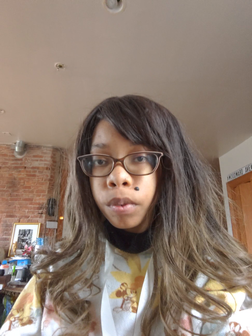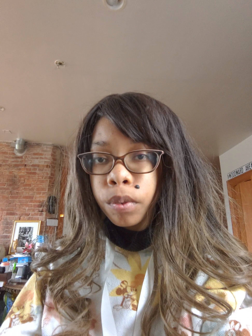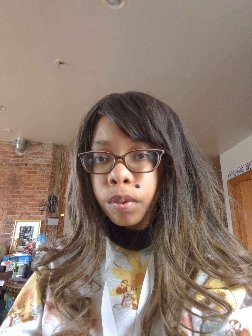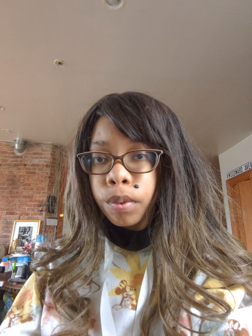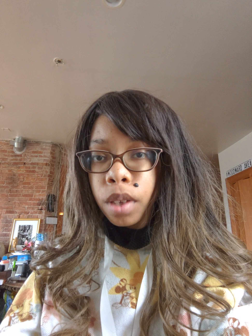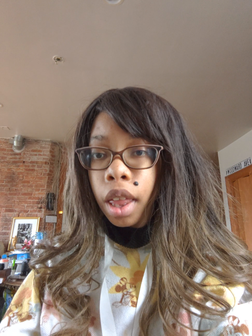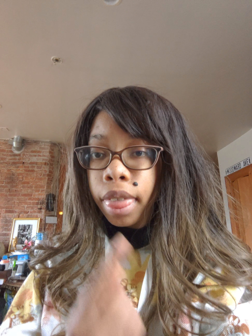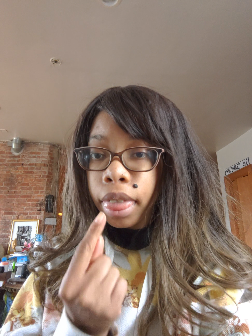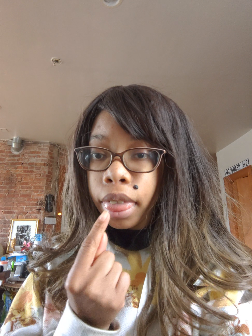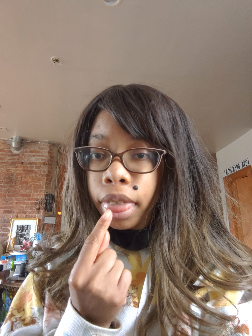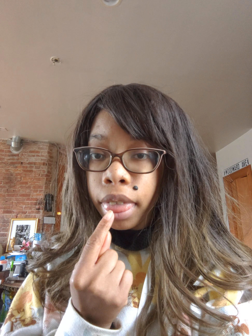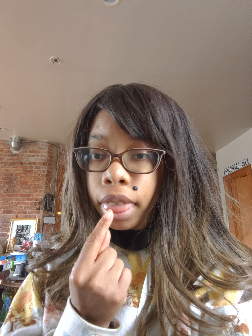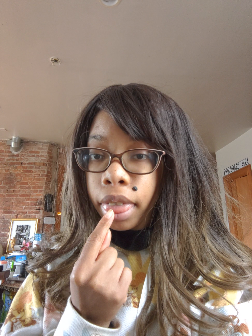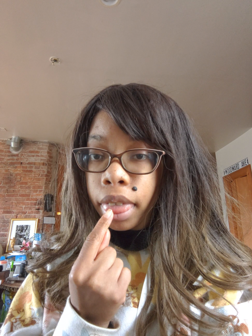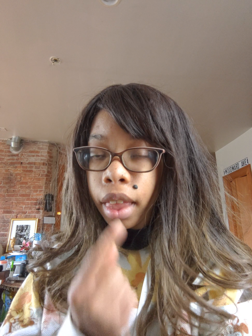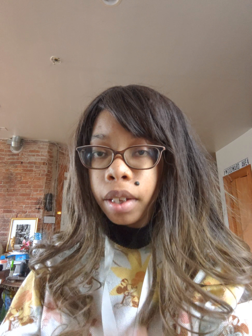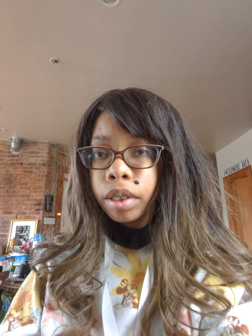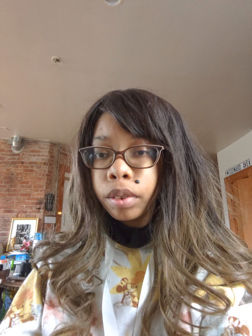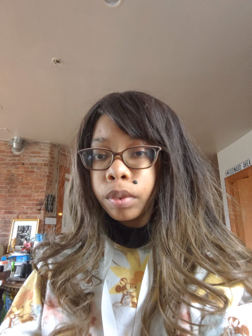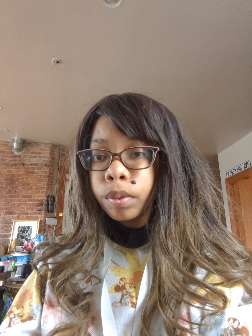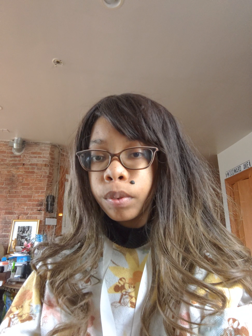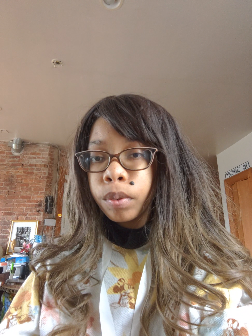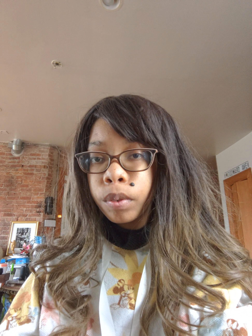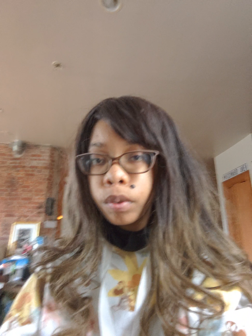tongue